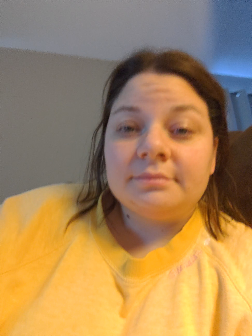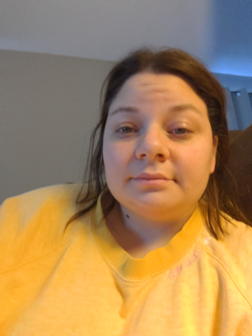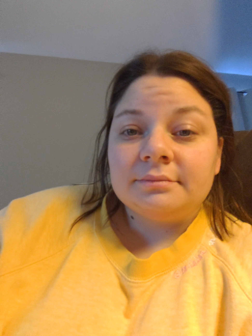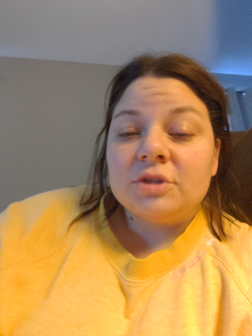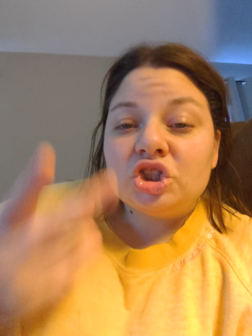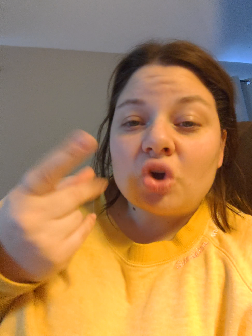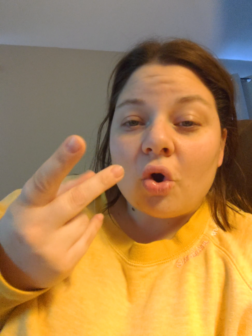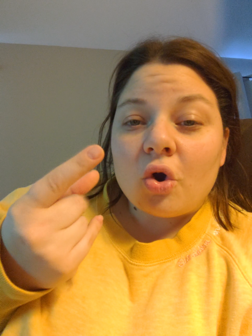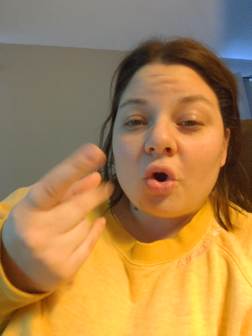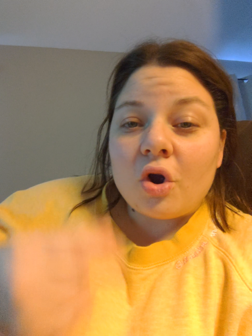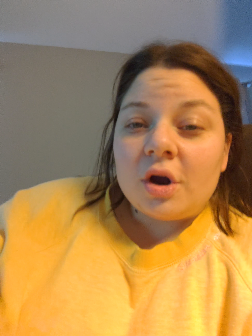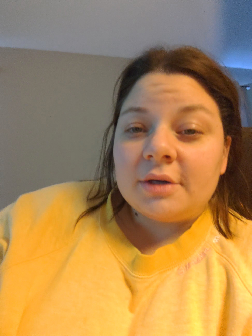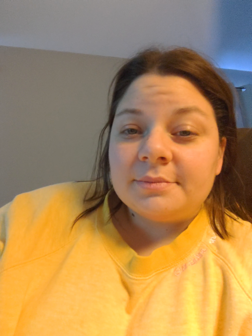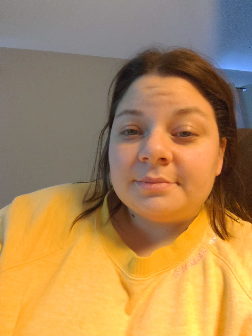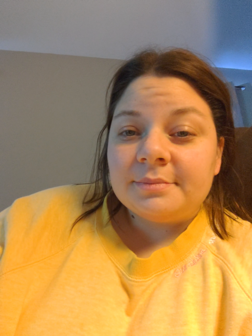dog